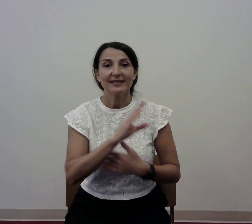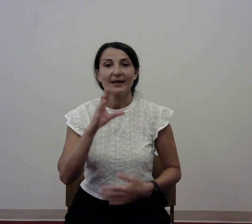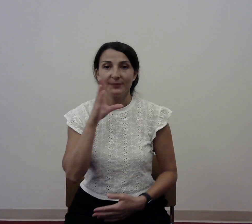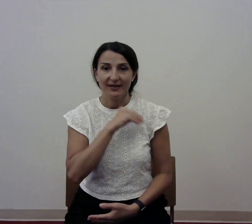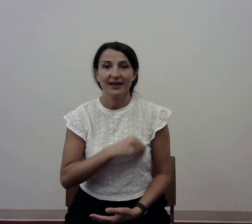bilər